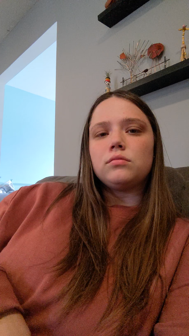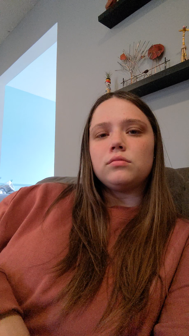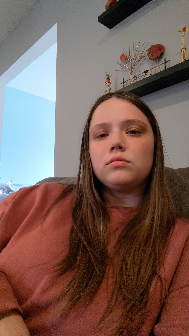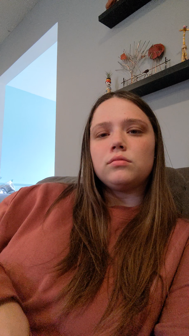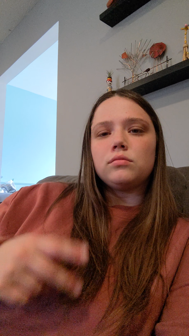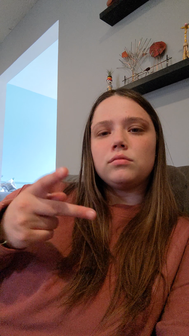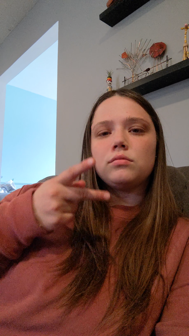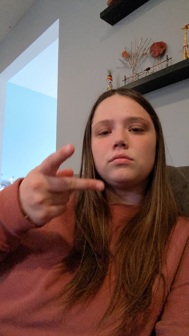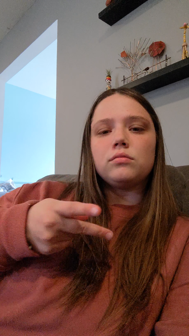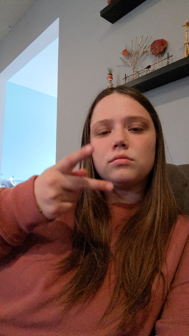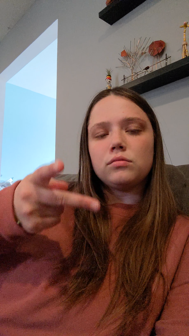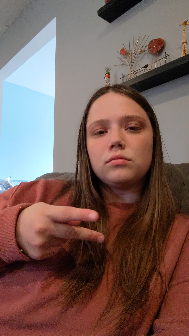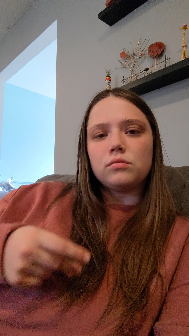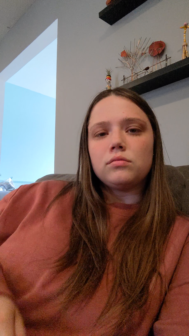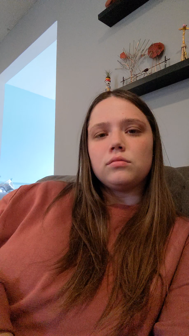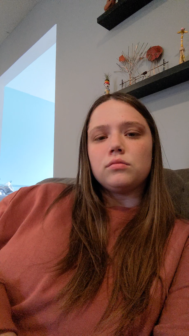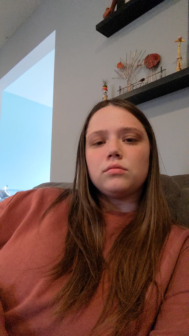careful